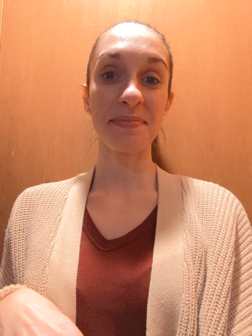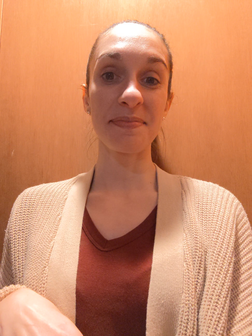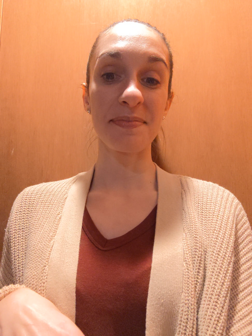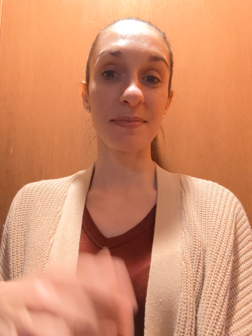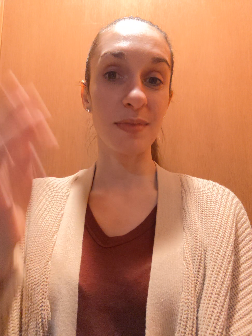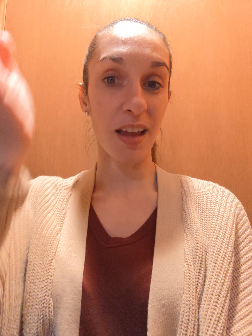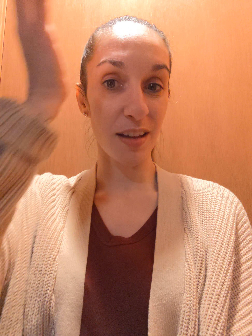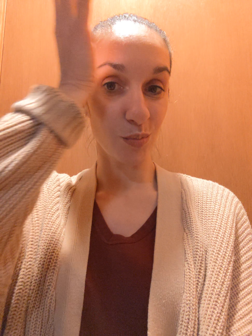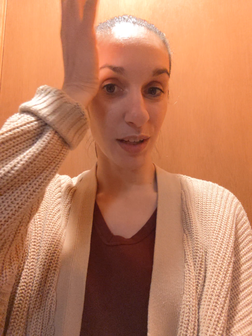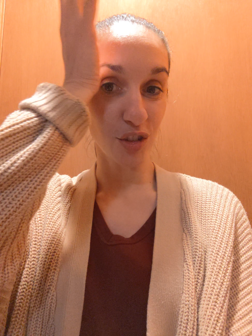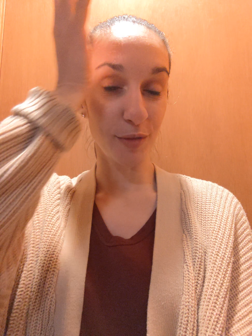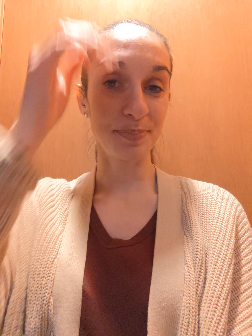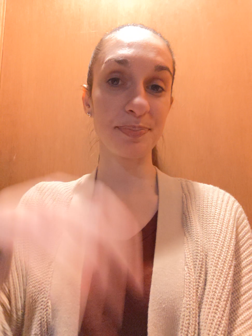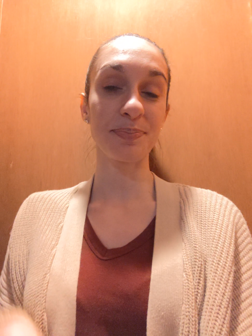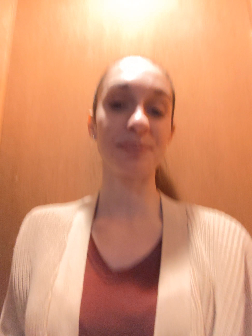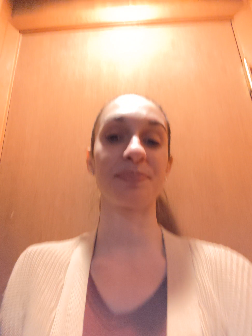garbage